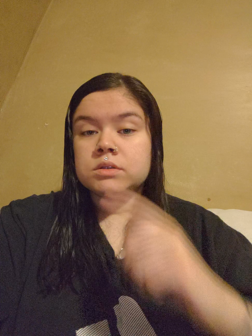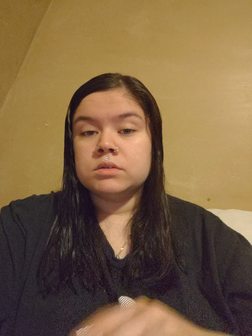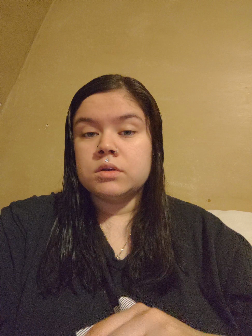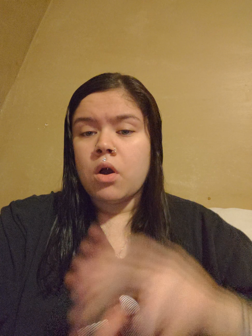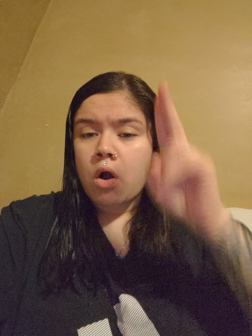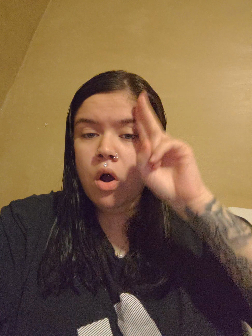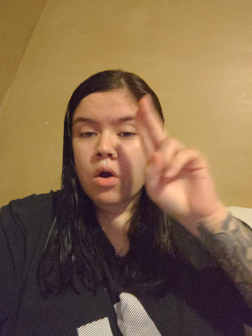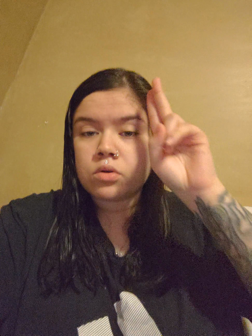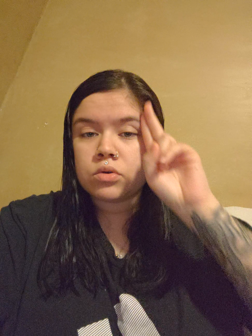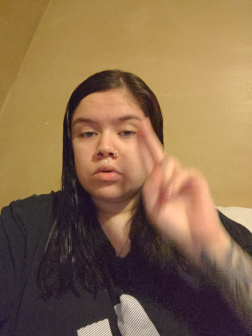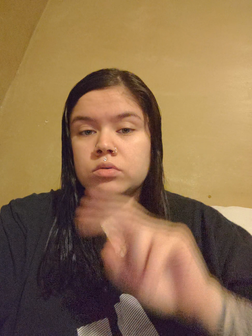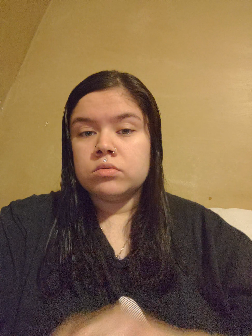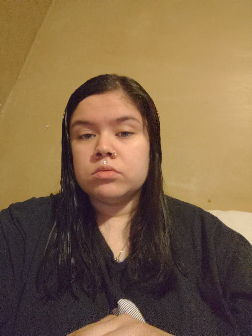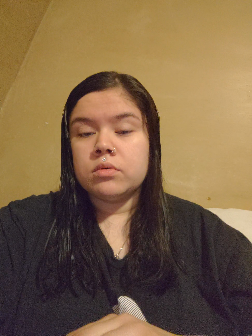uncle